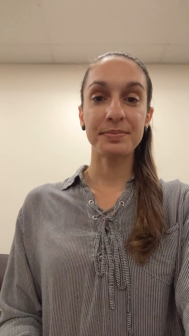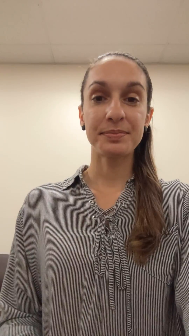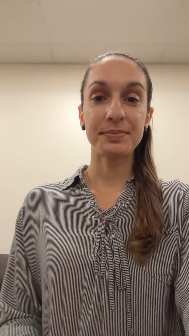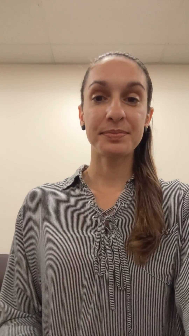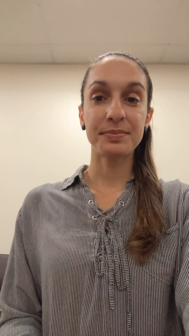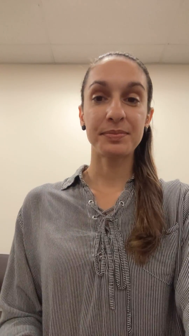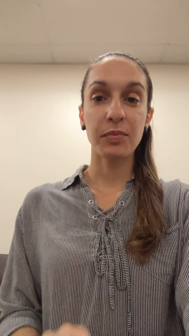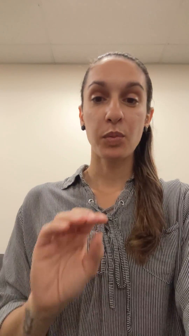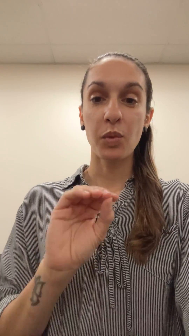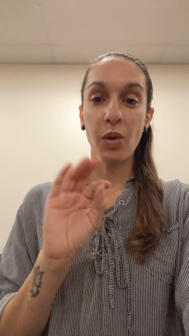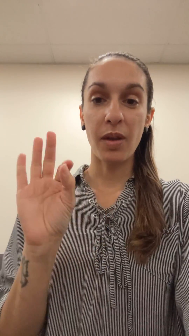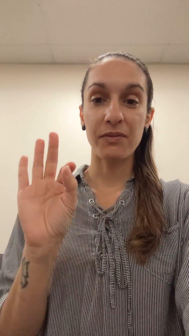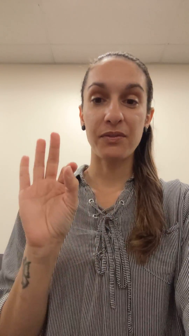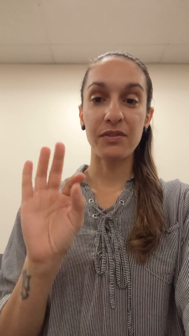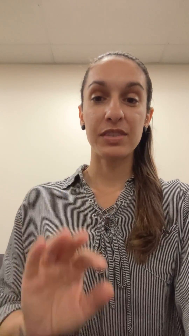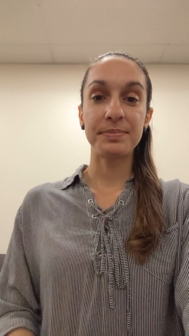off